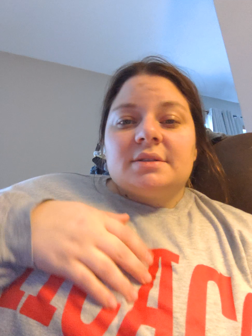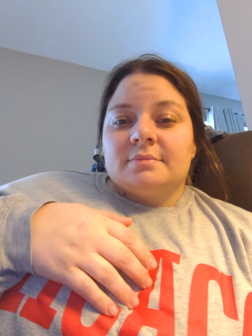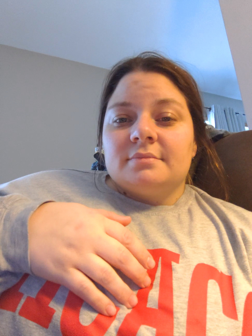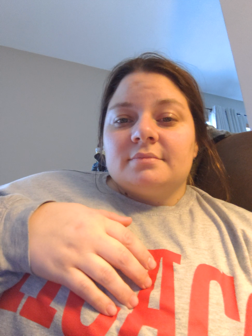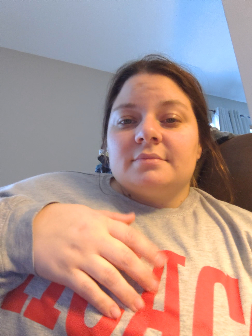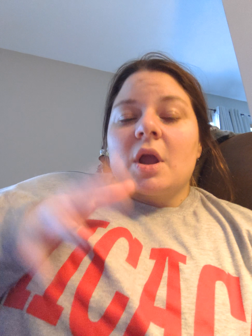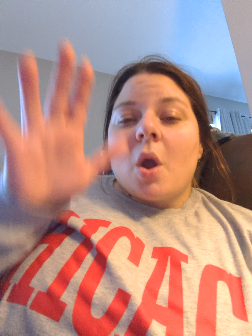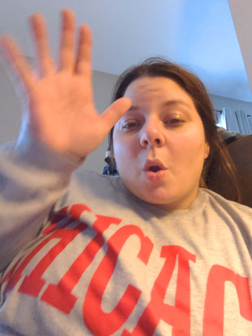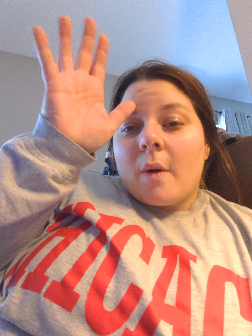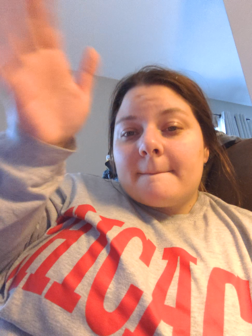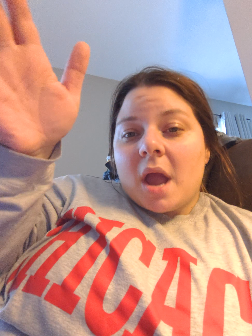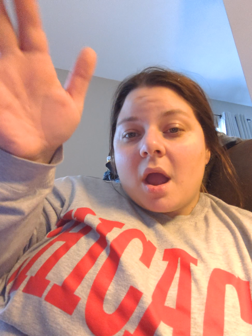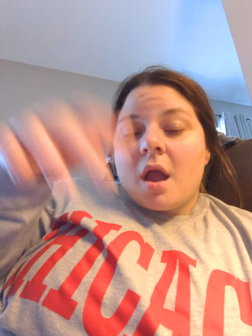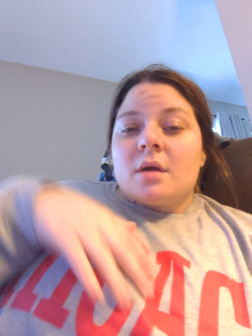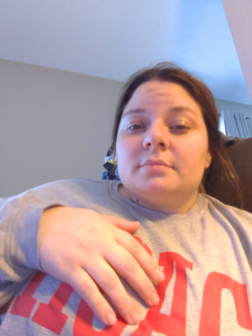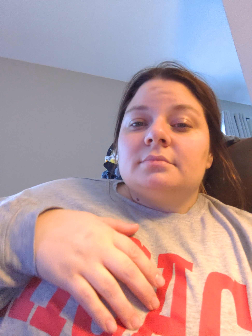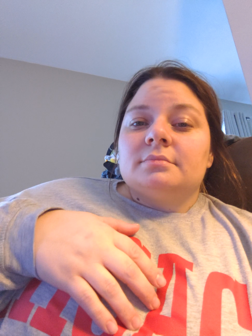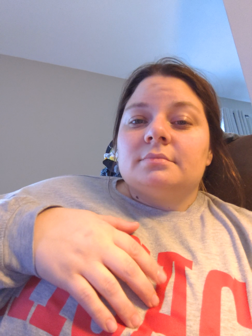grandpa